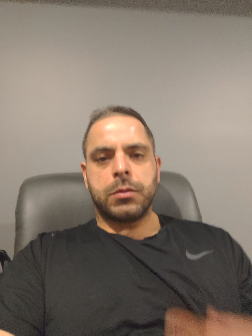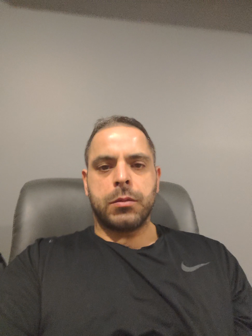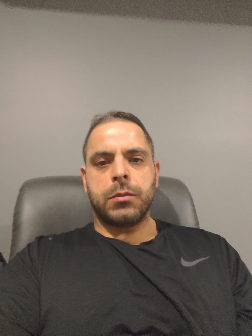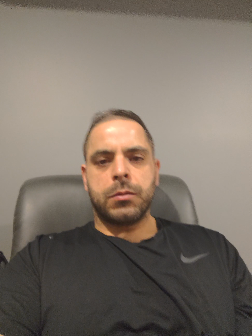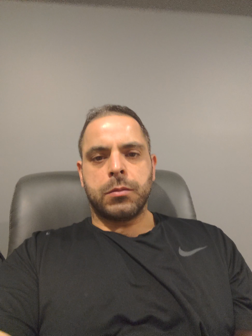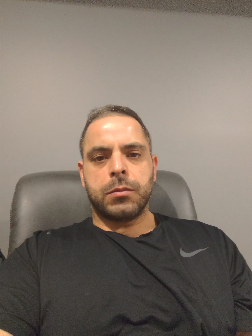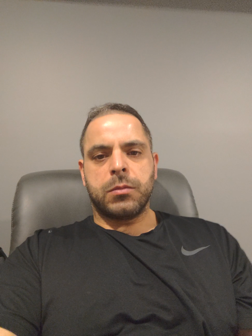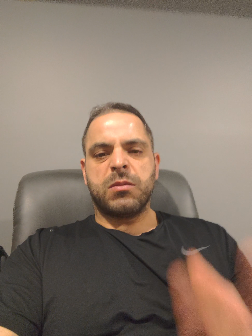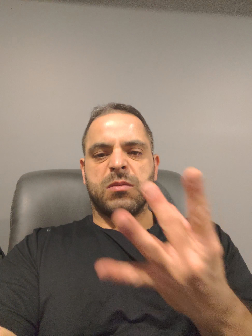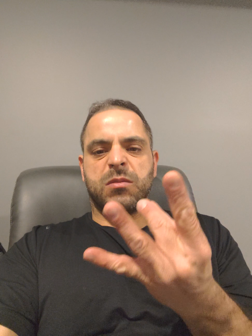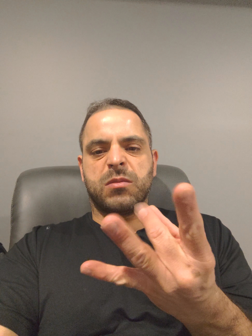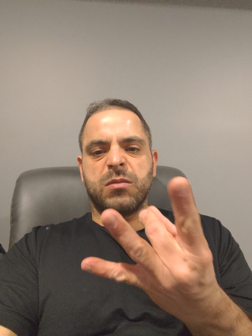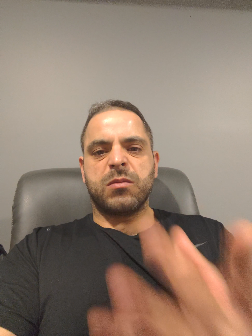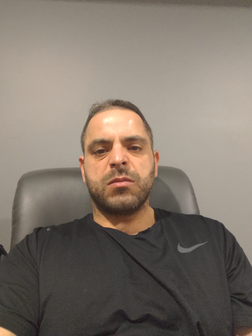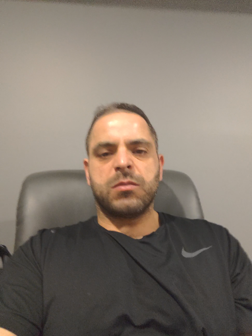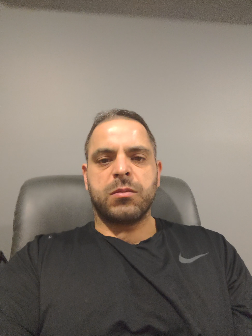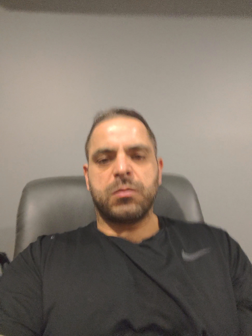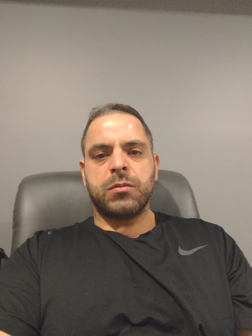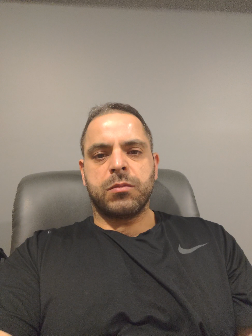sticky